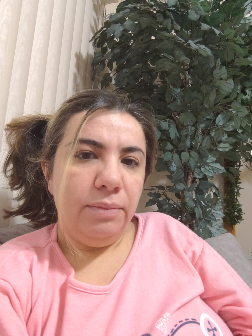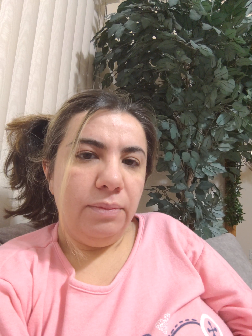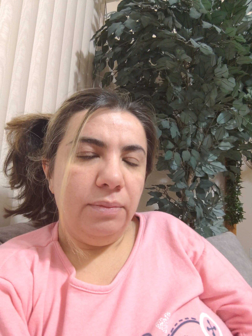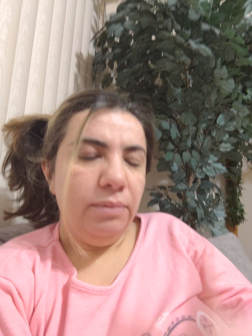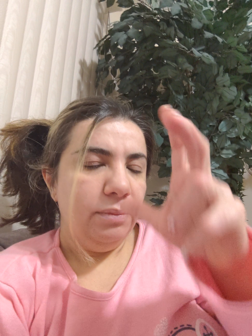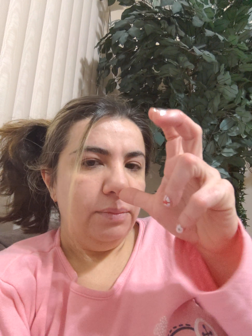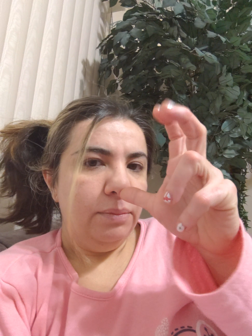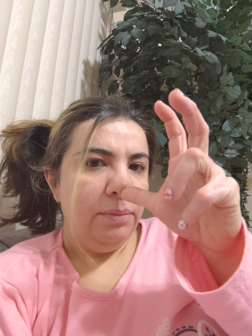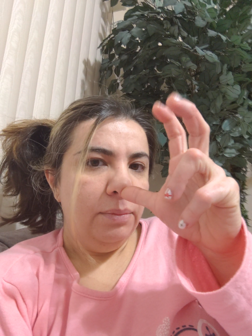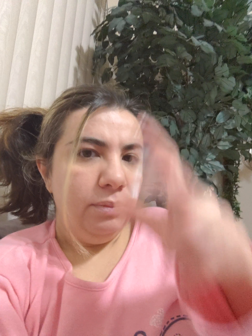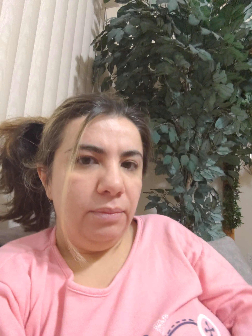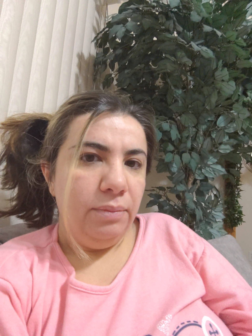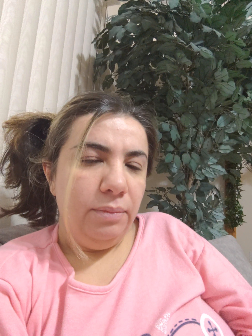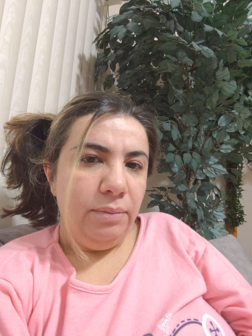bug